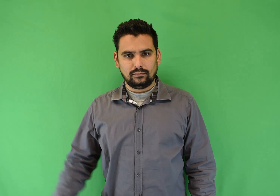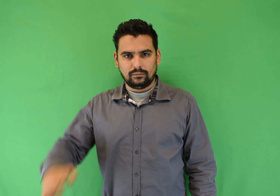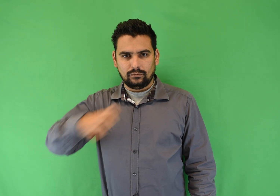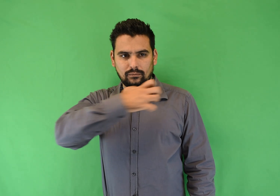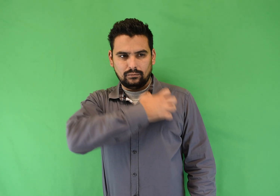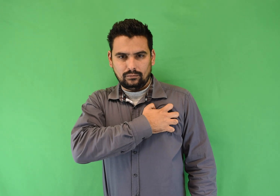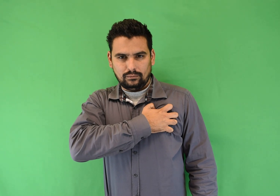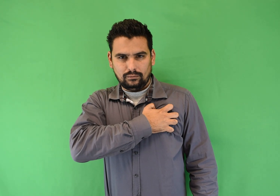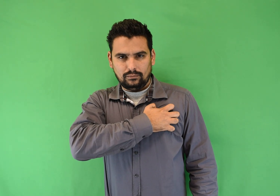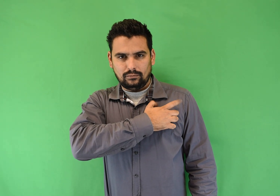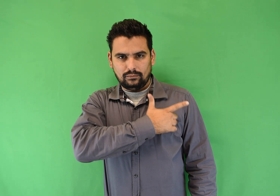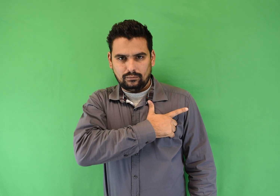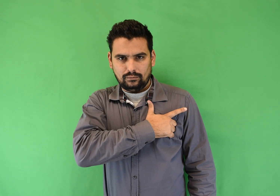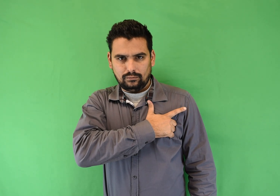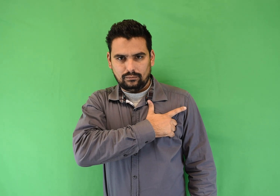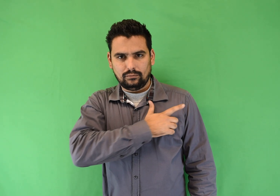español